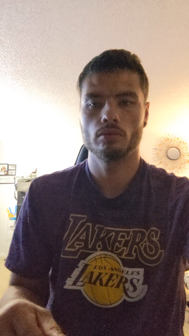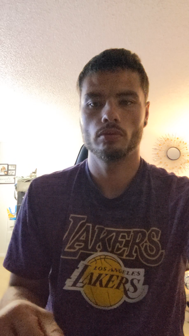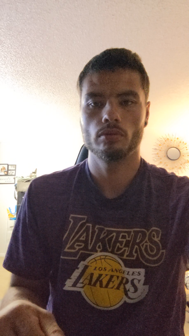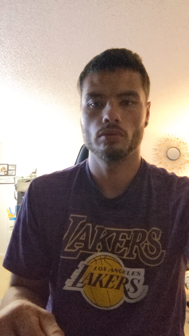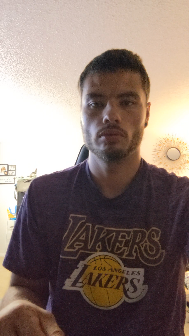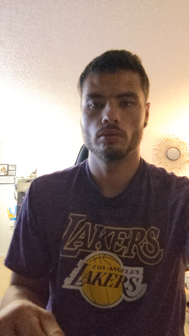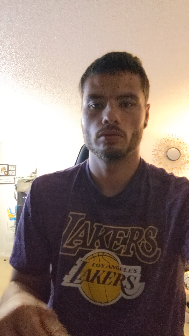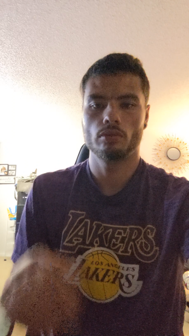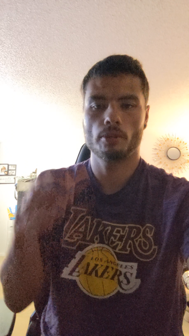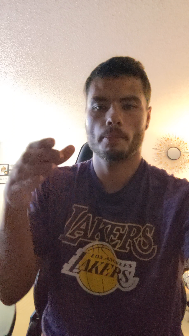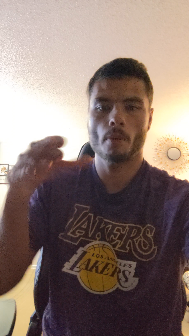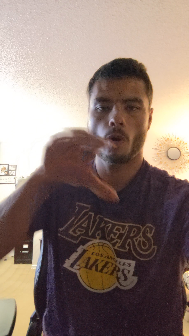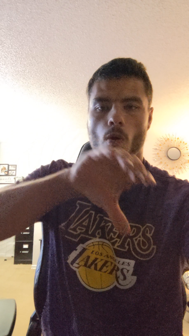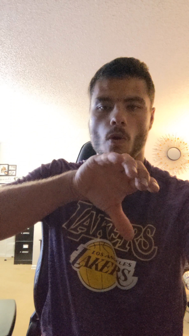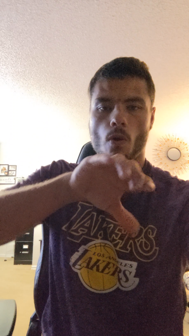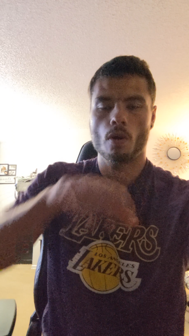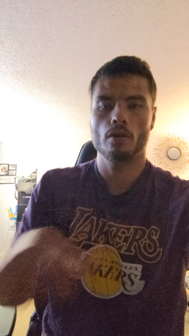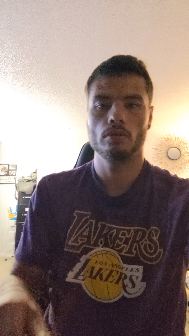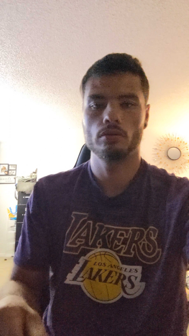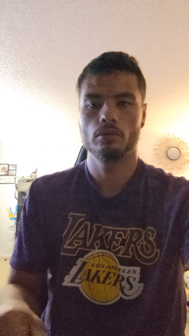pour